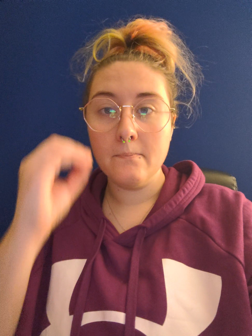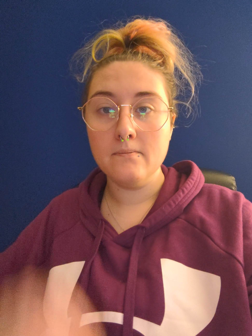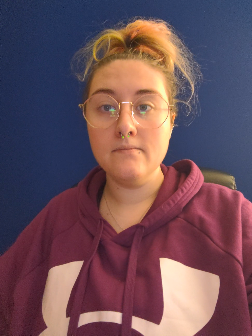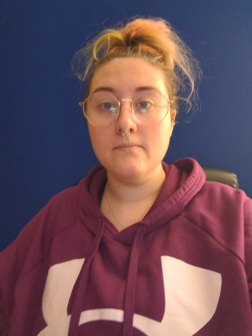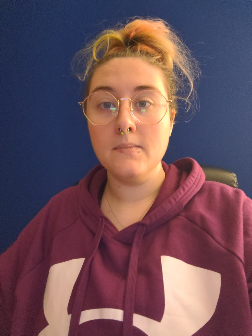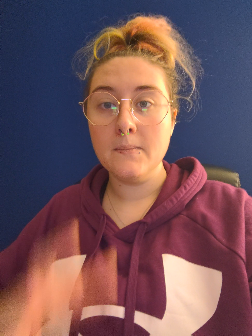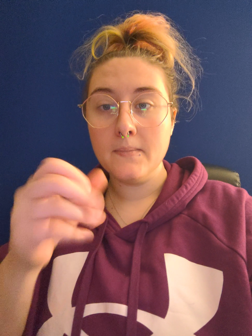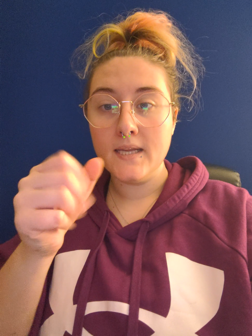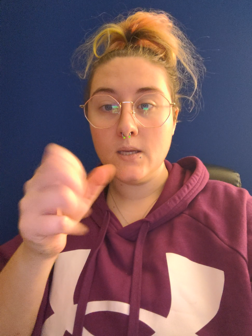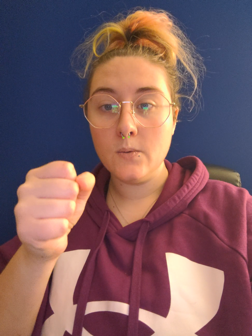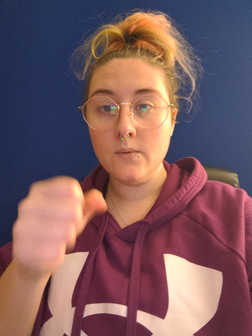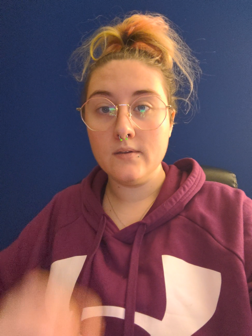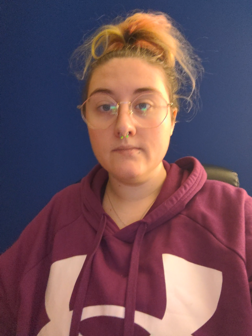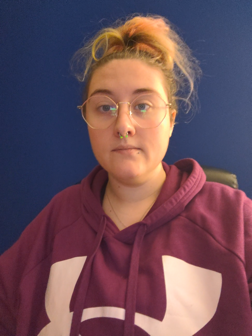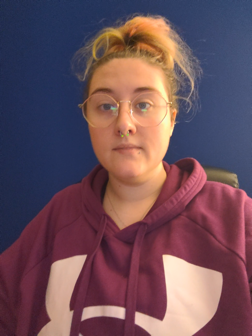milk